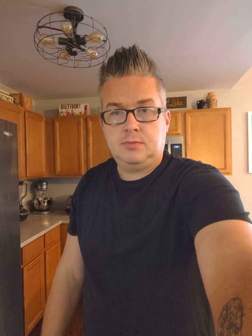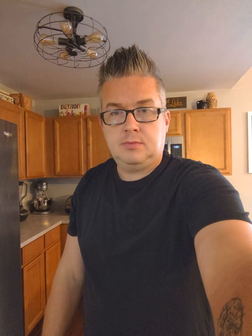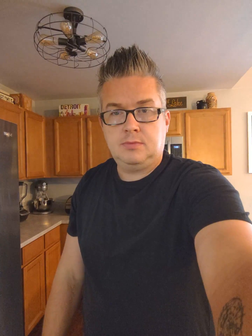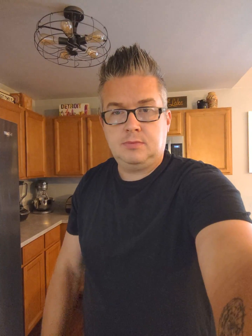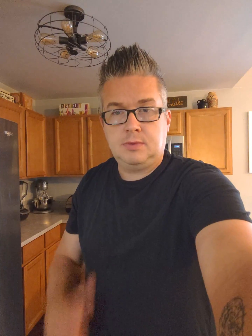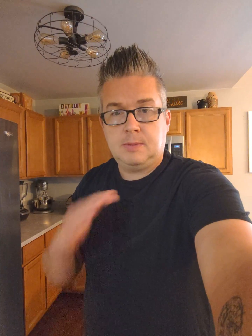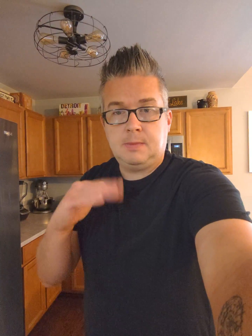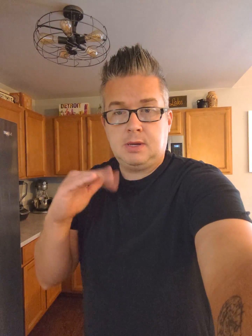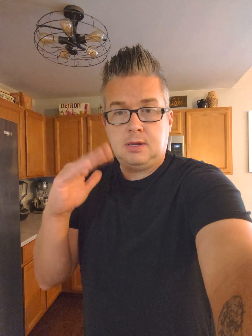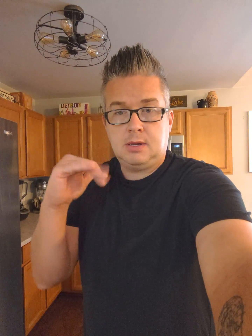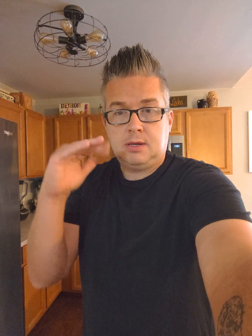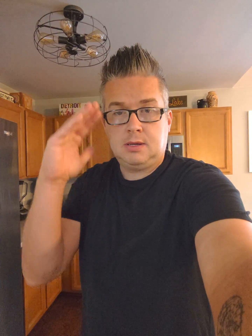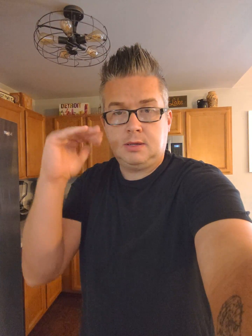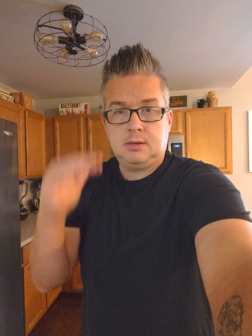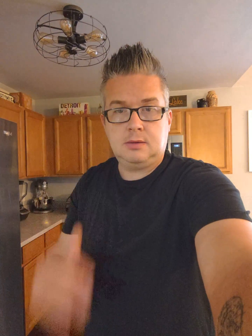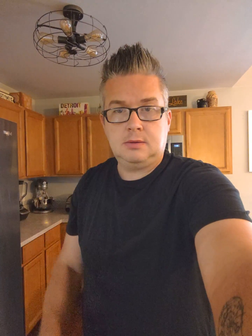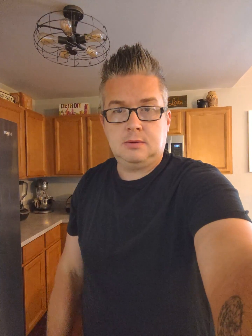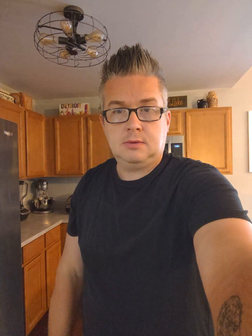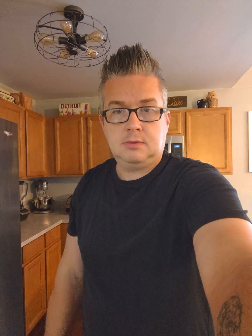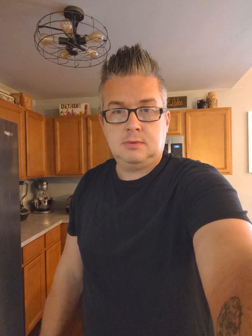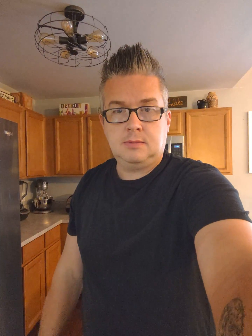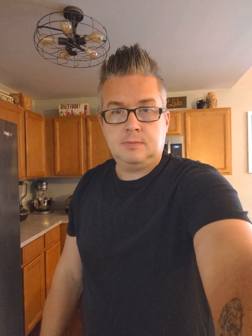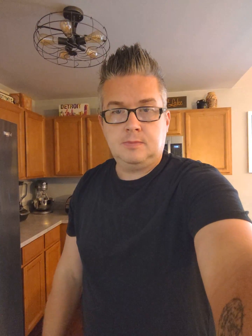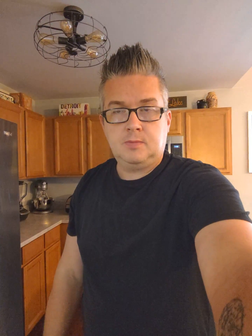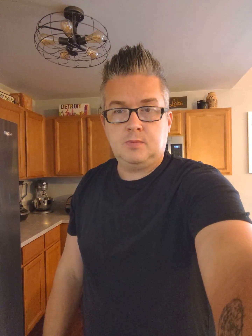build